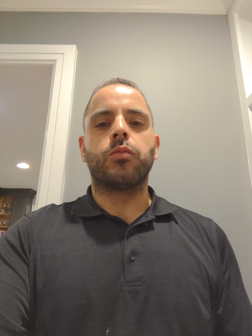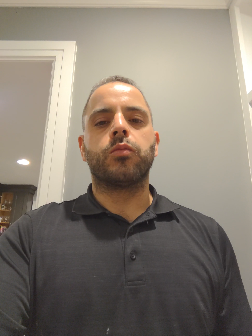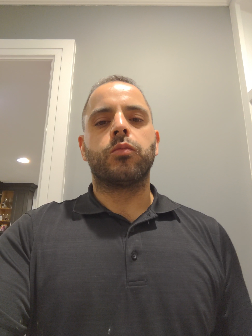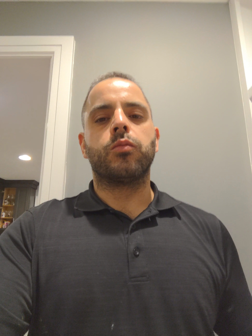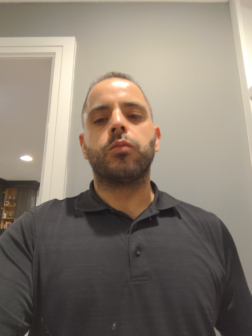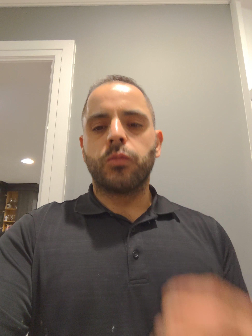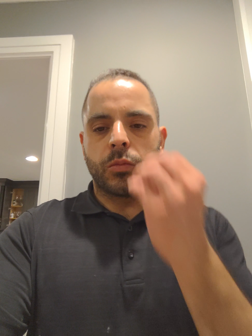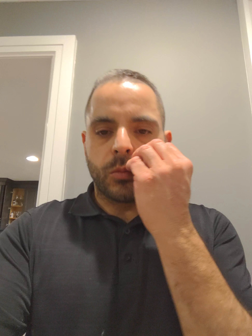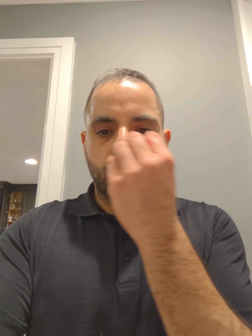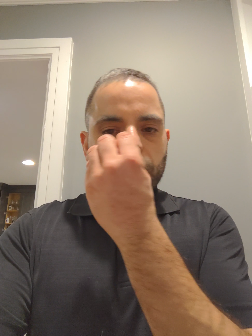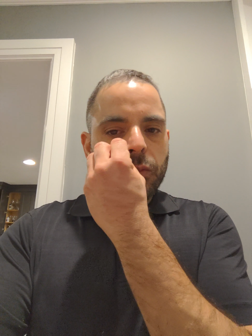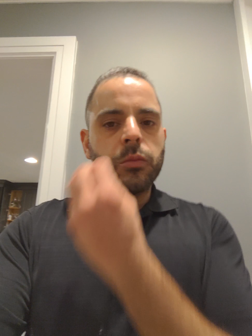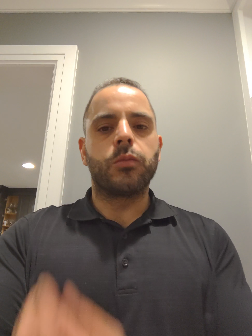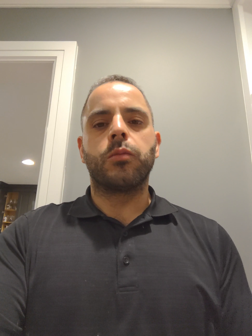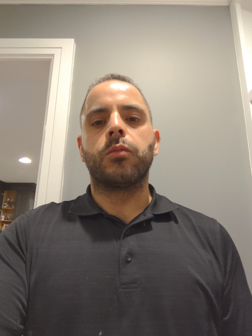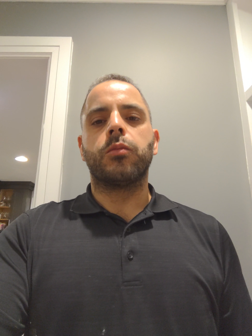flower